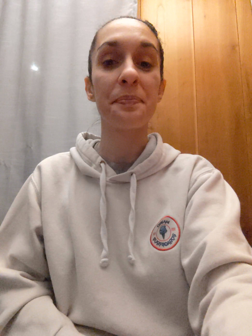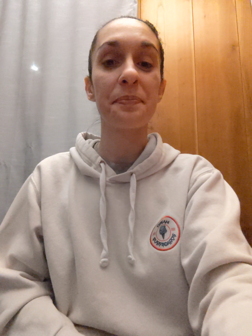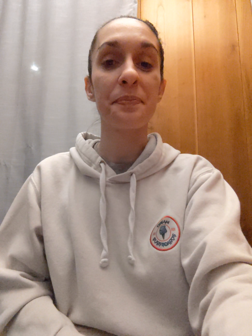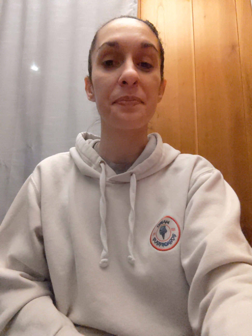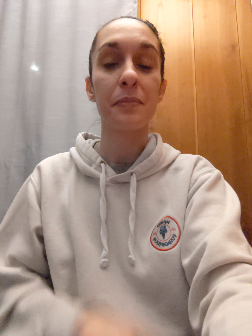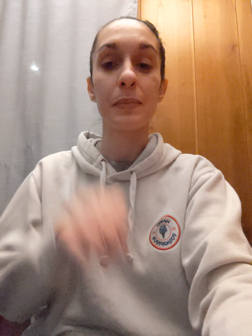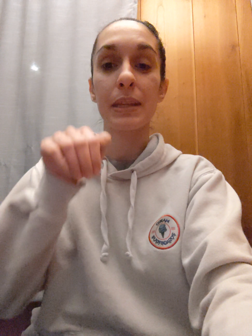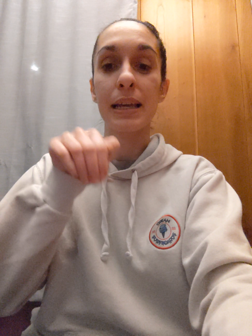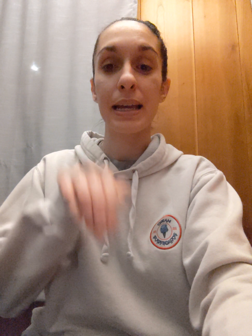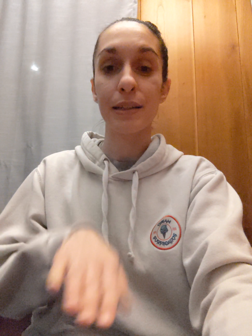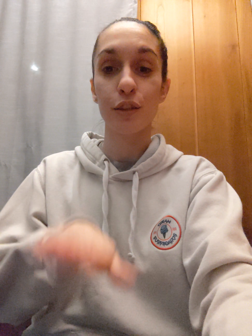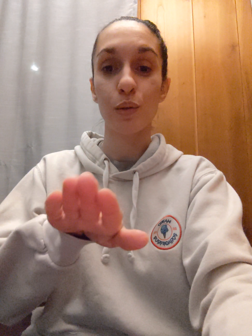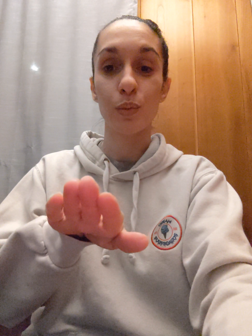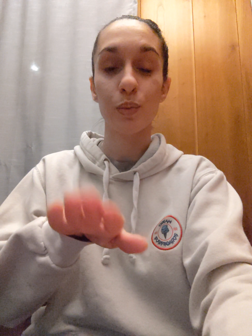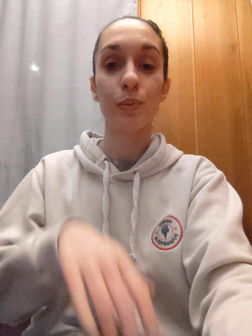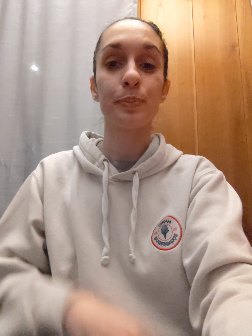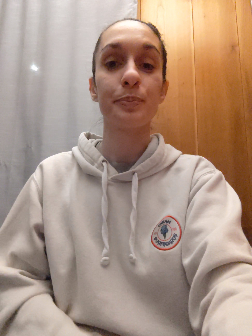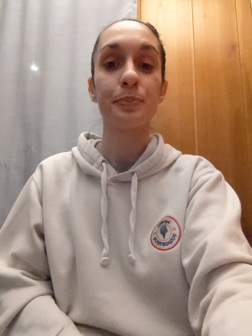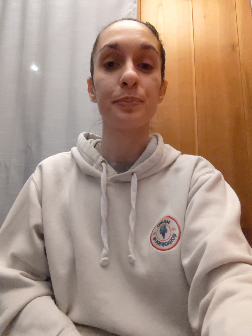into